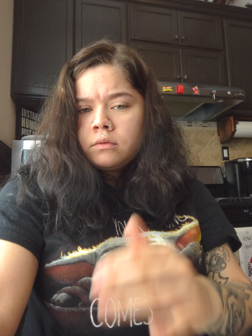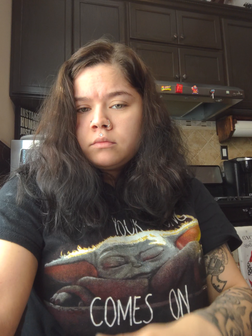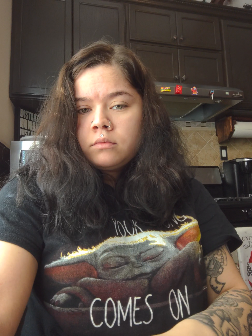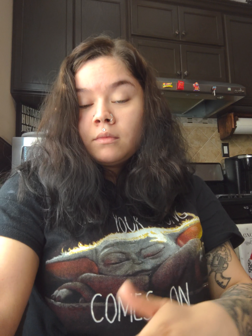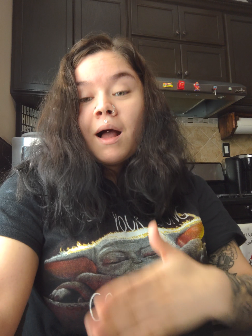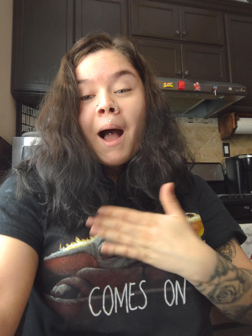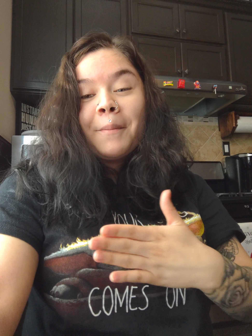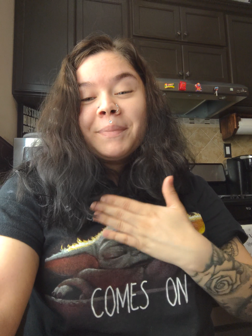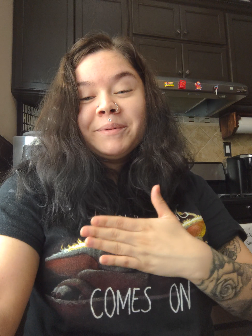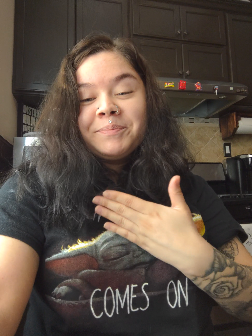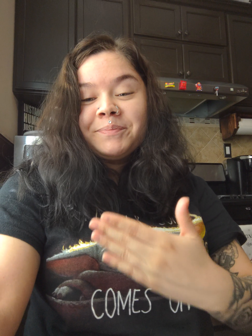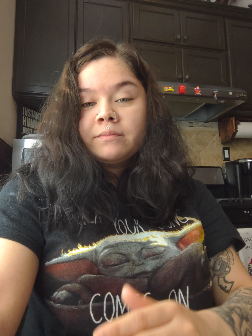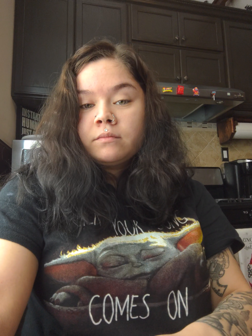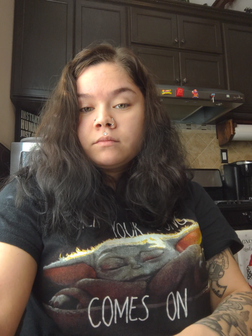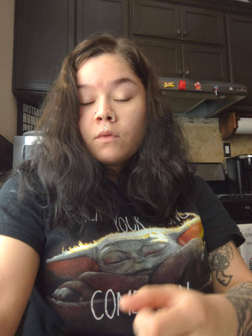happy